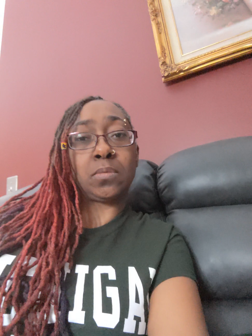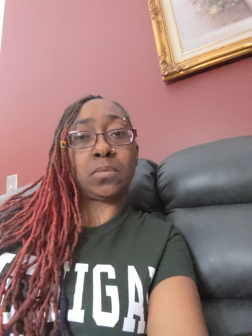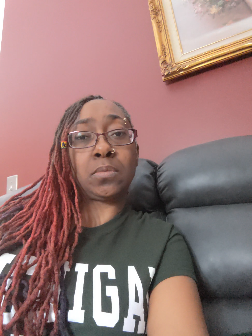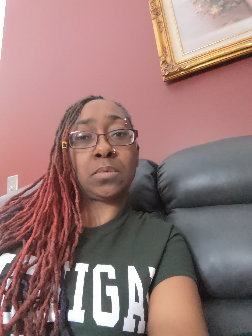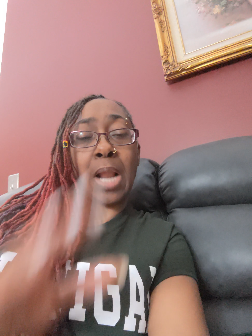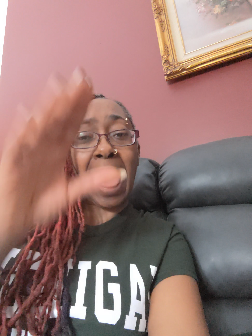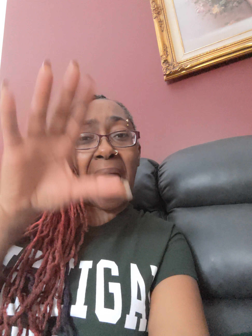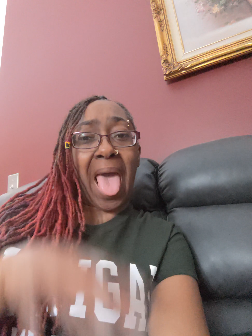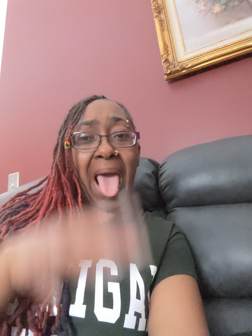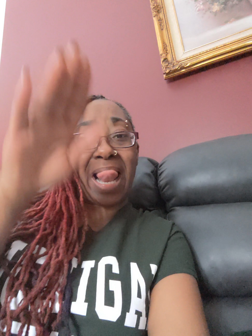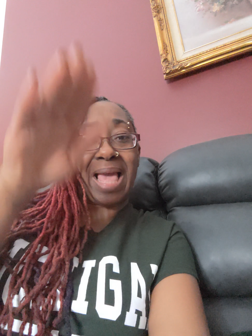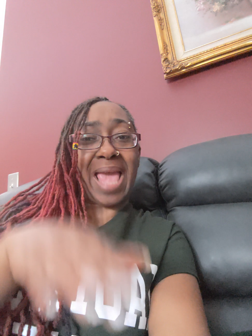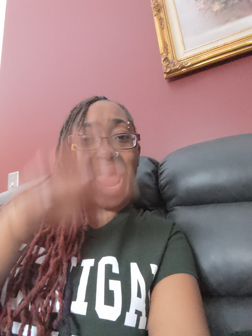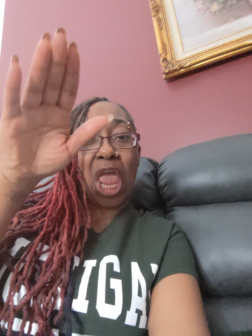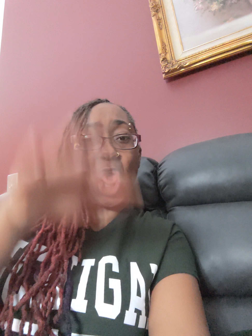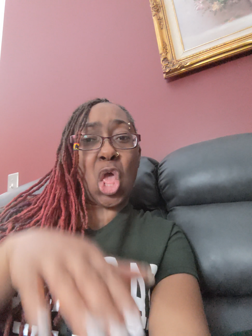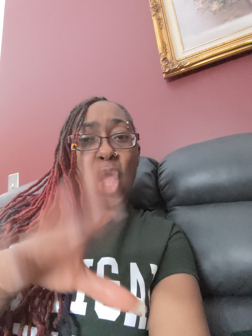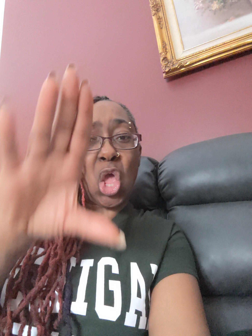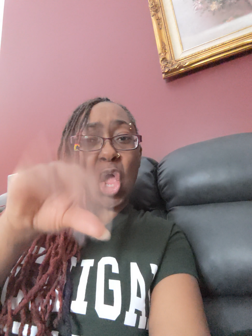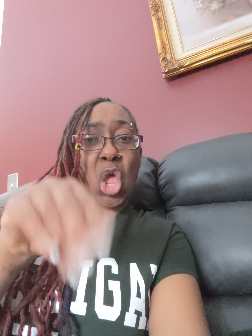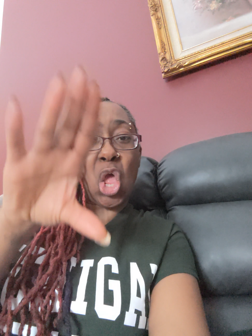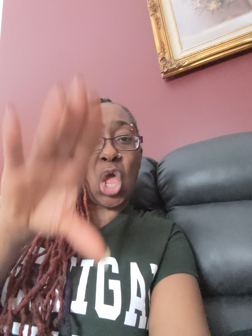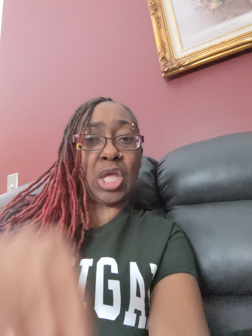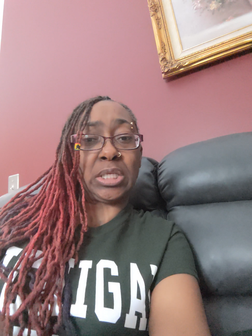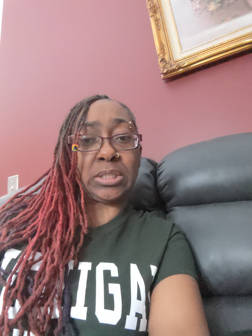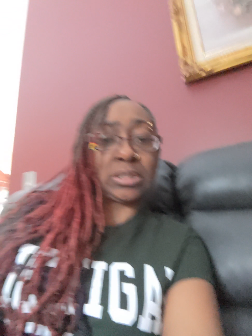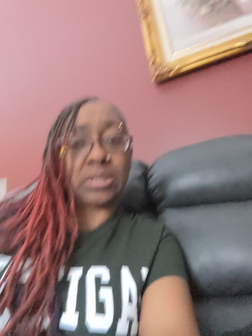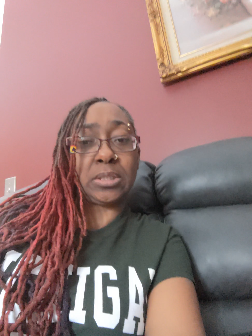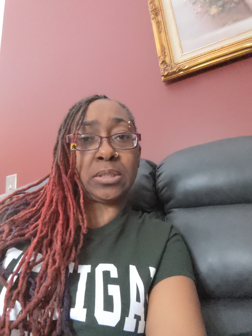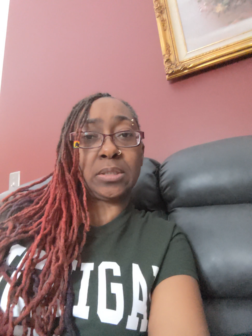alligator